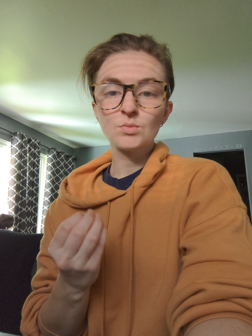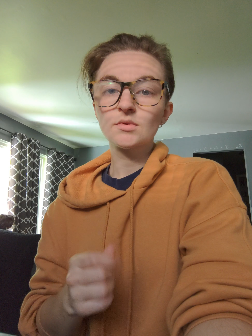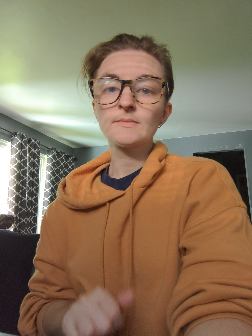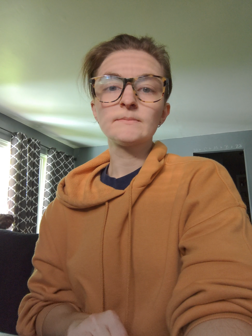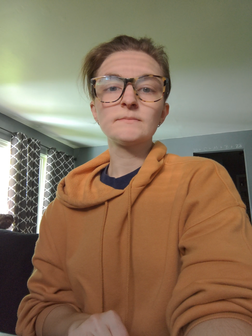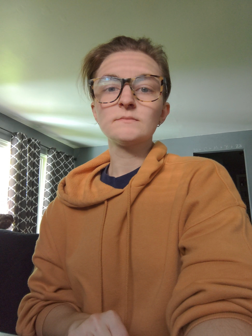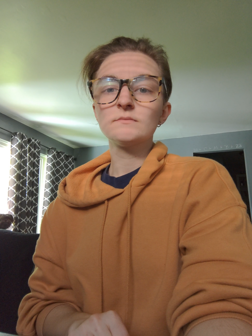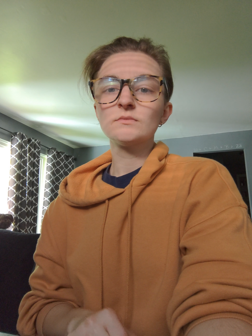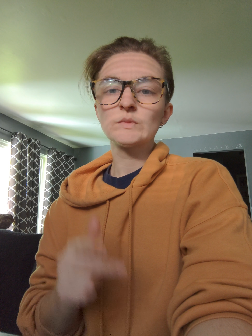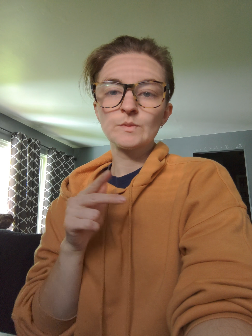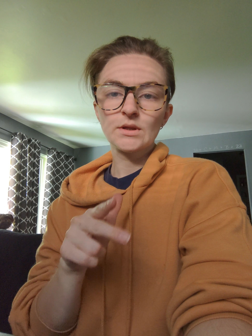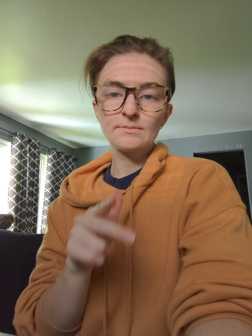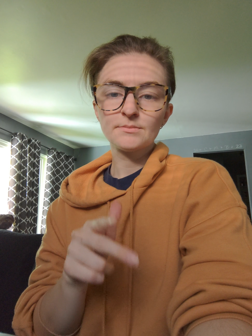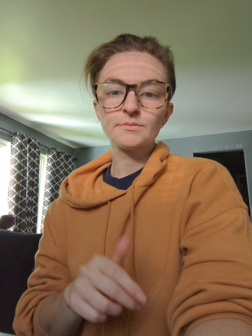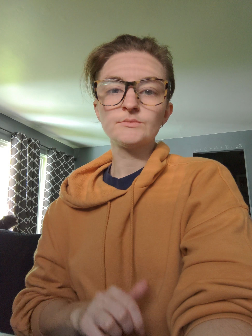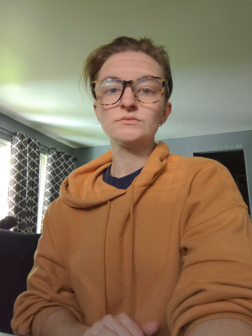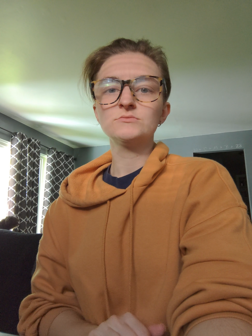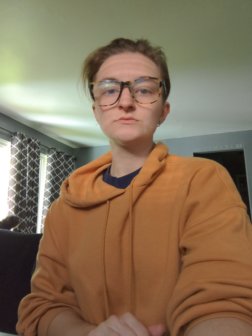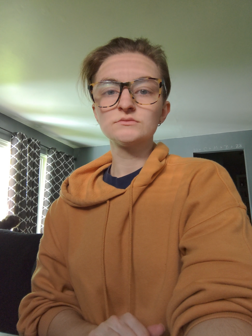garage